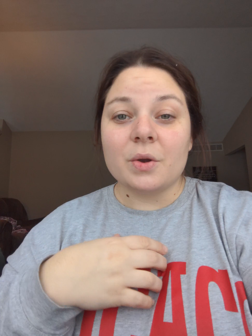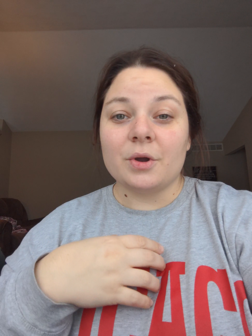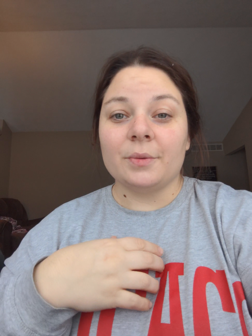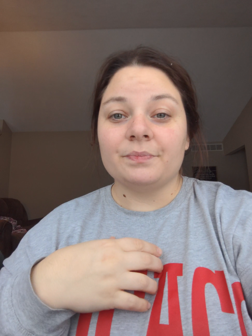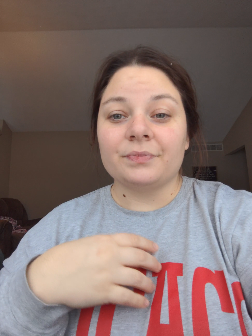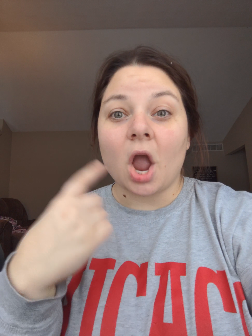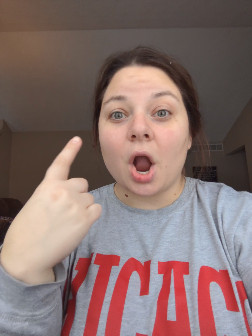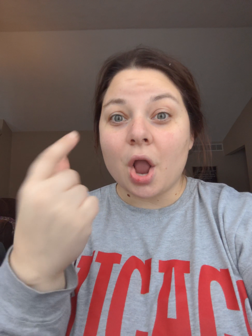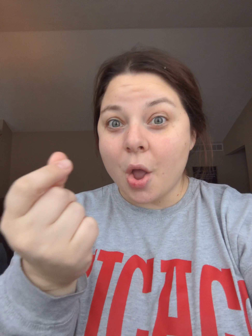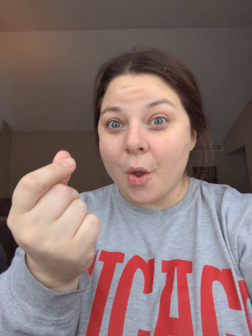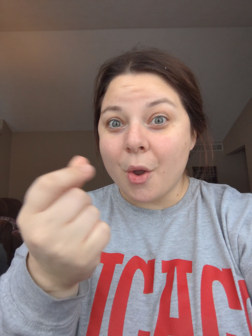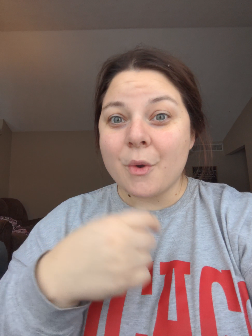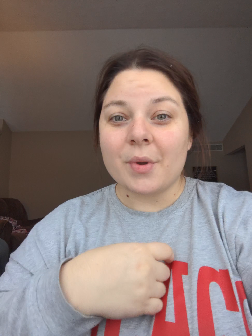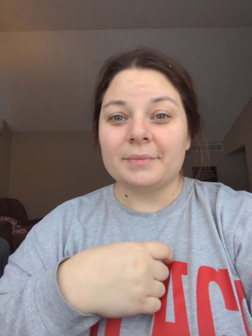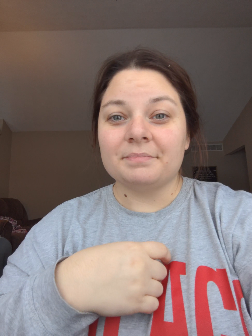go